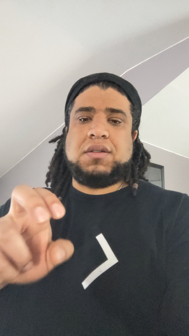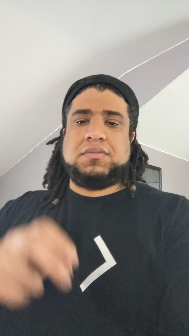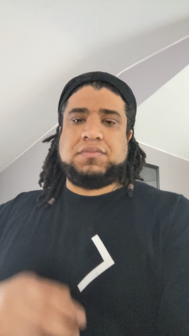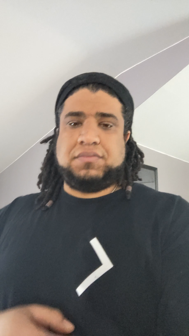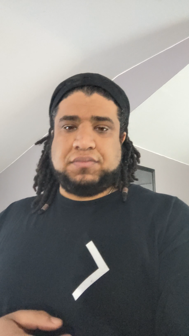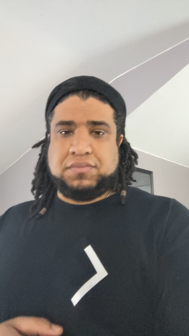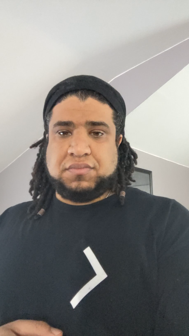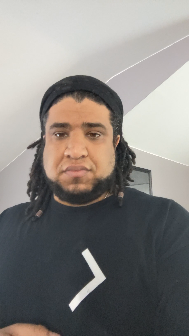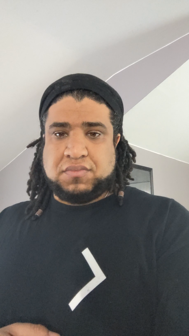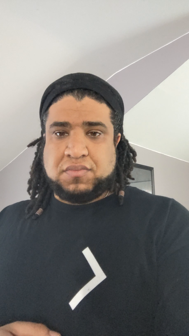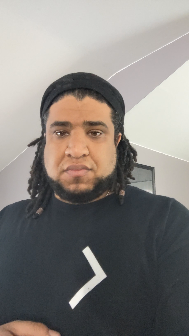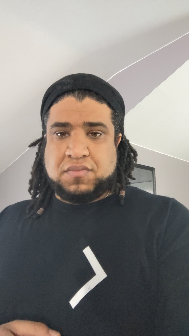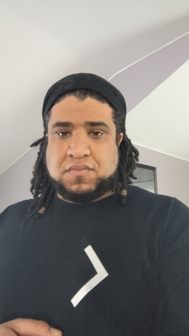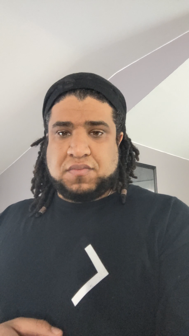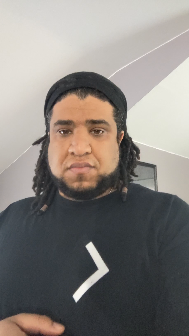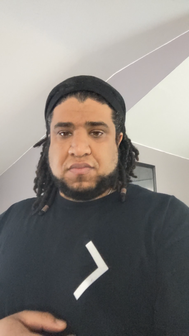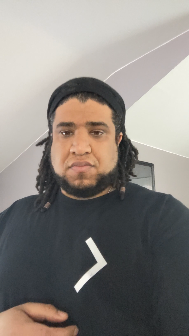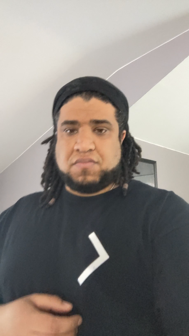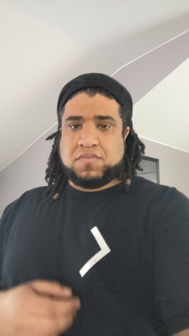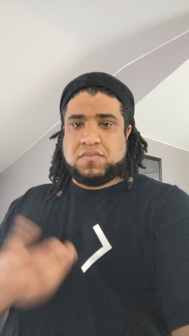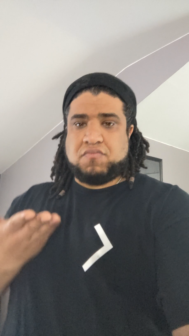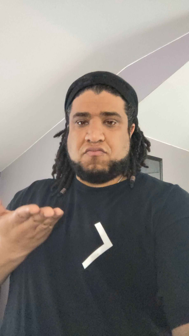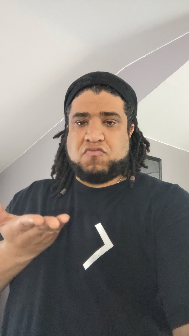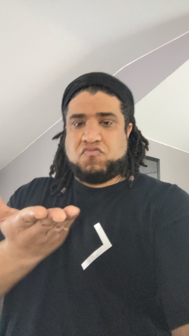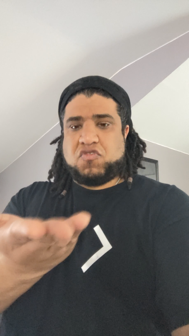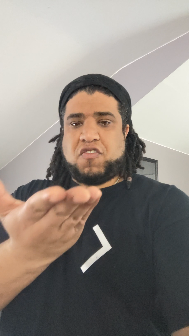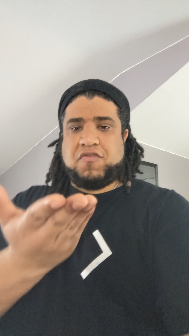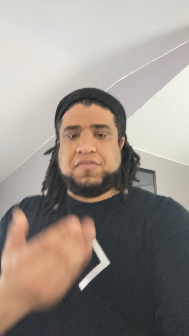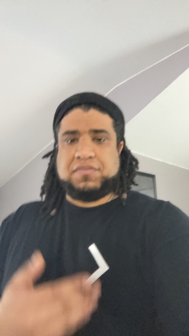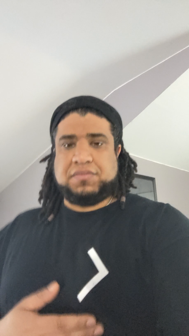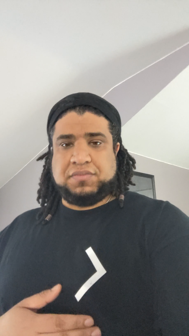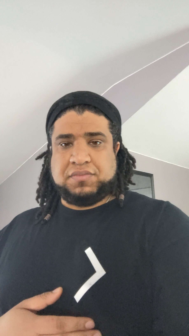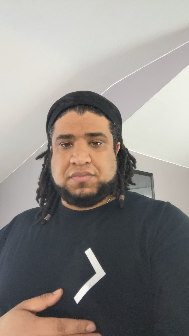oven